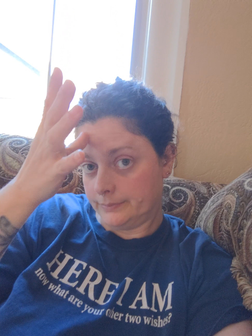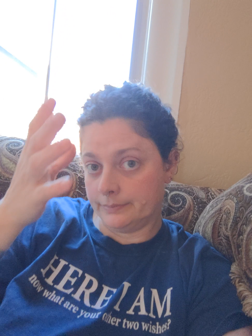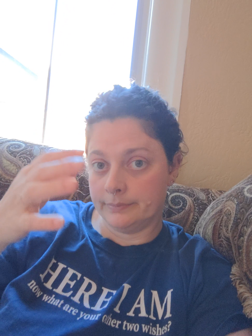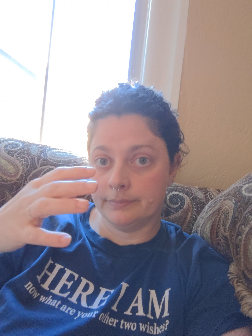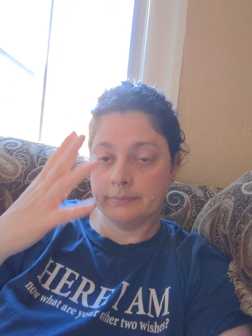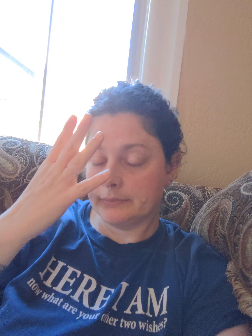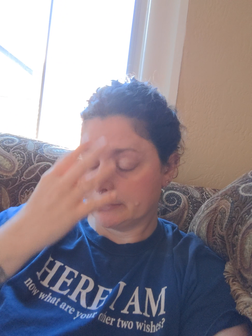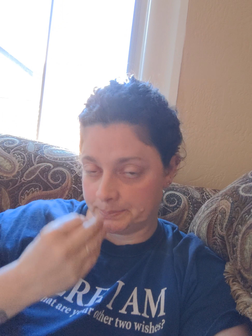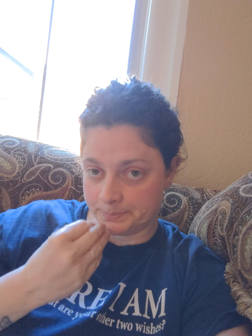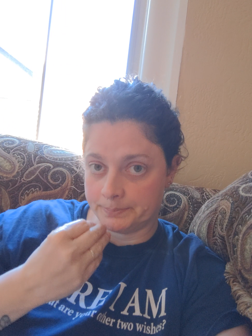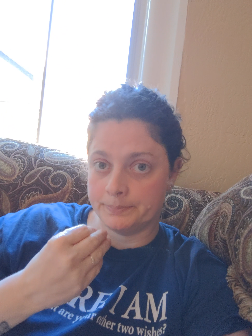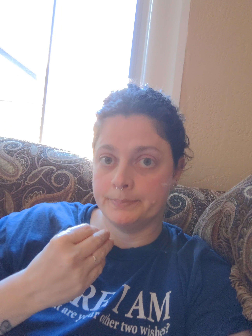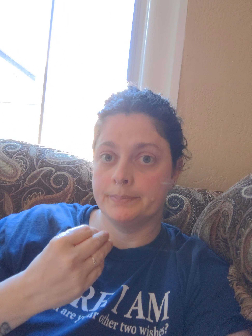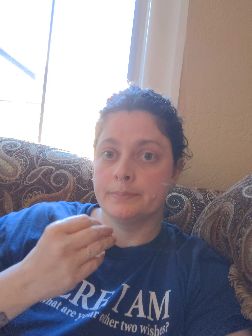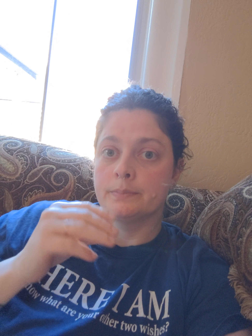sleep